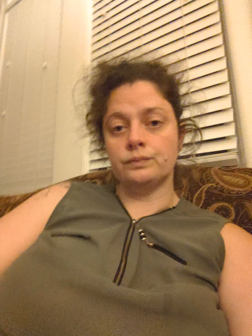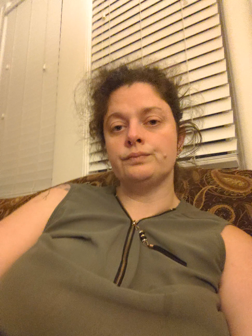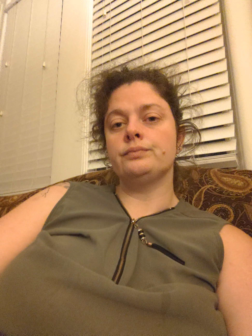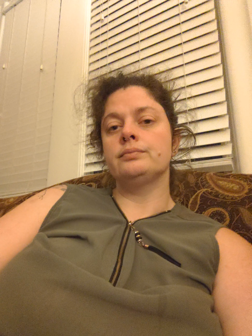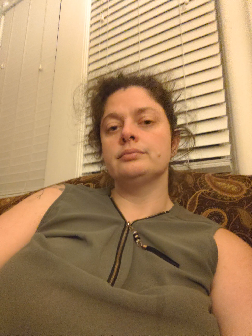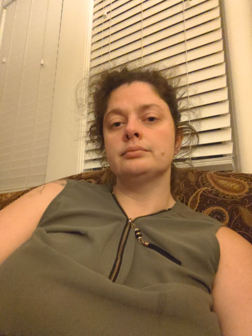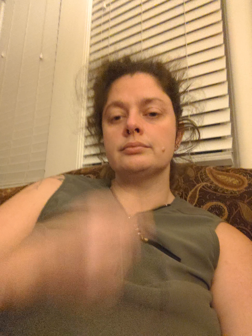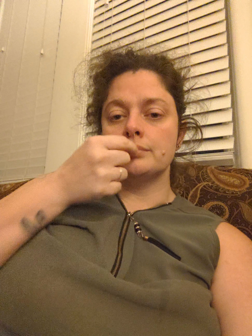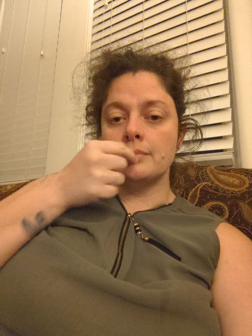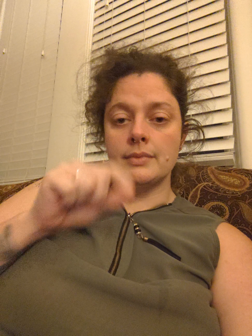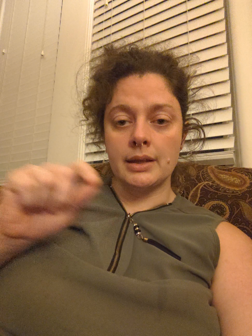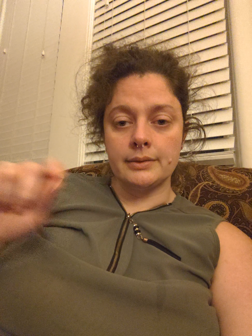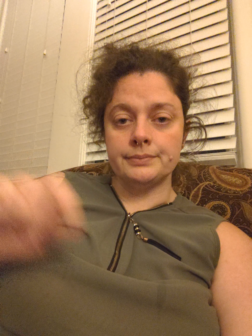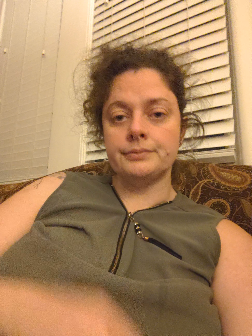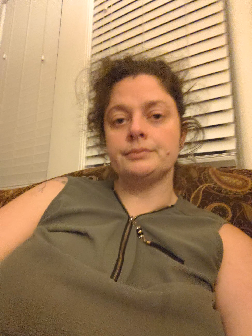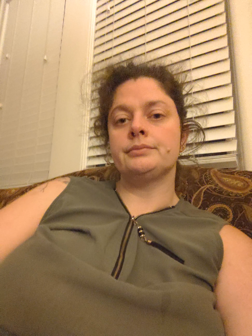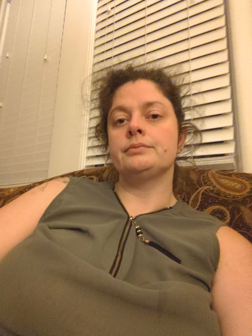pen